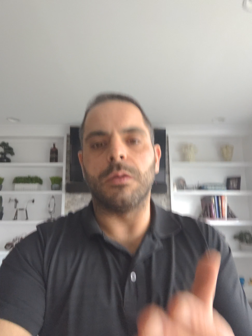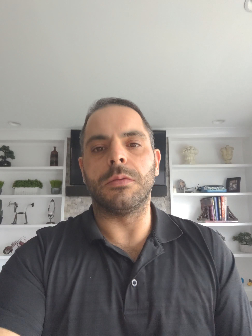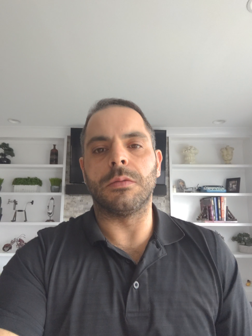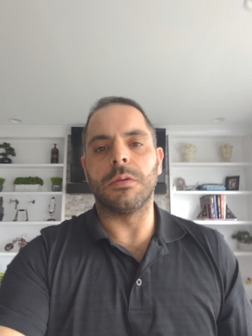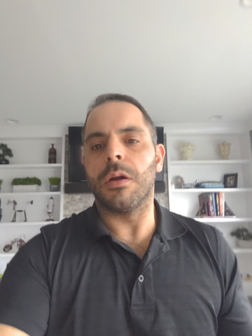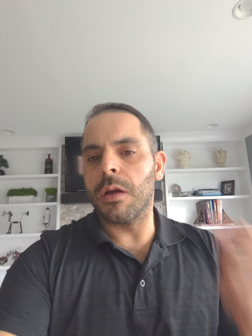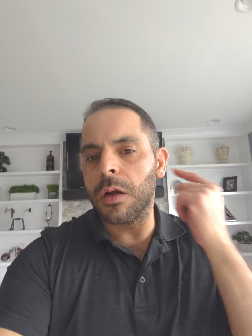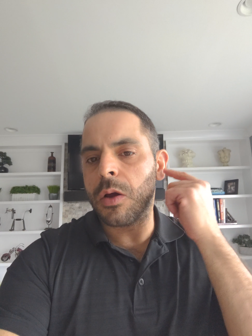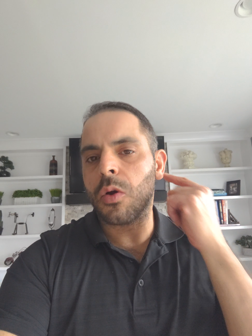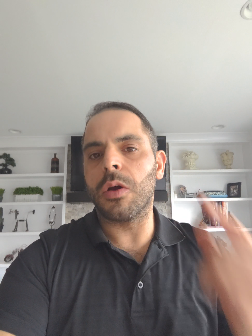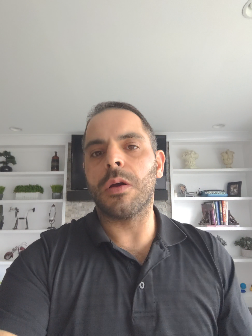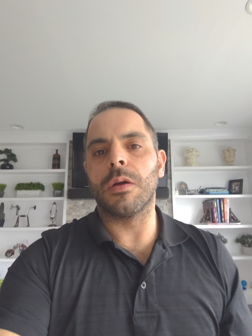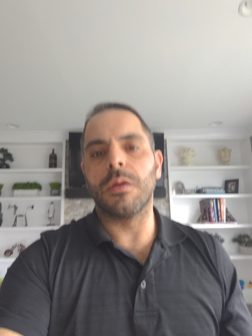hear